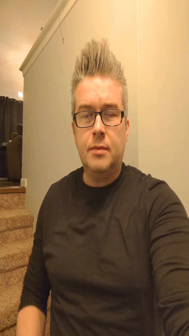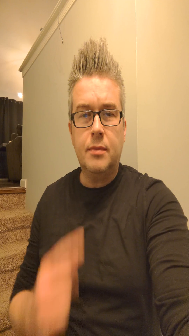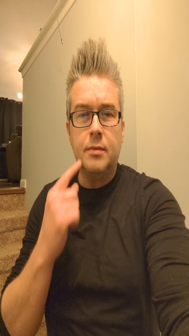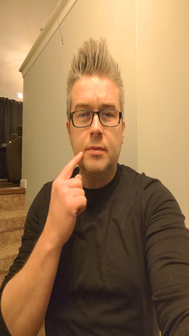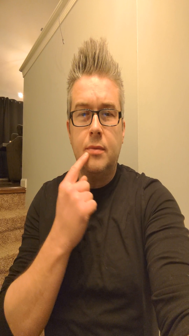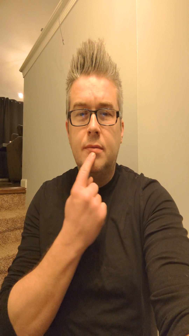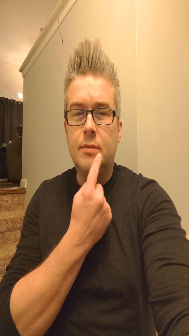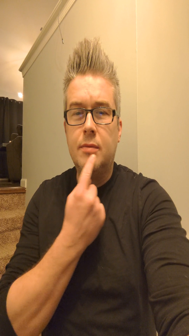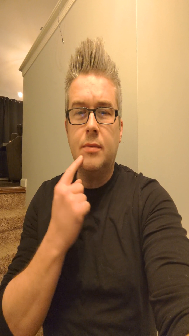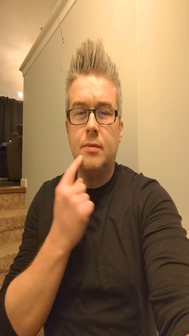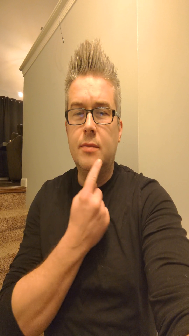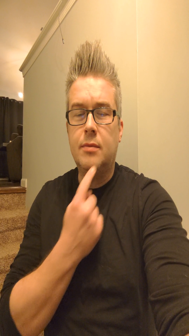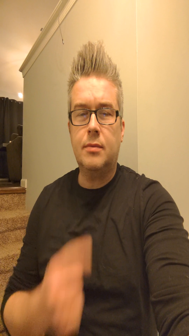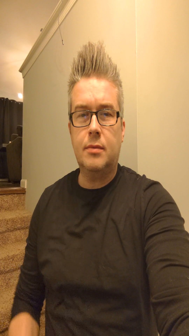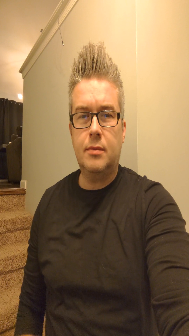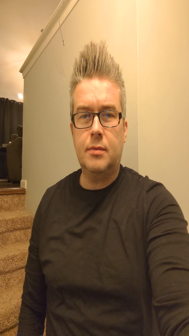chin